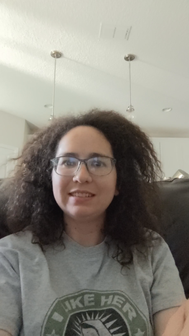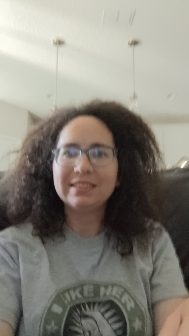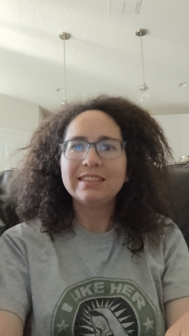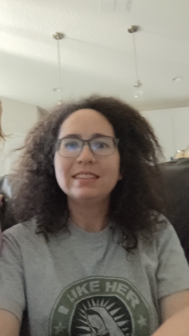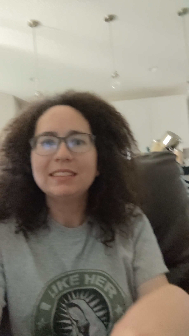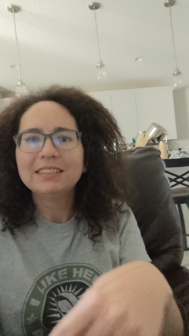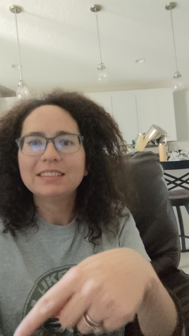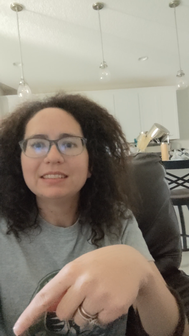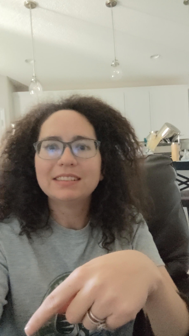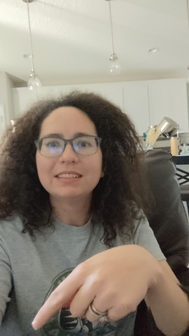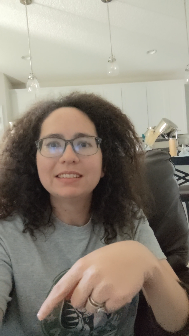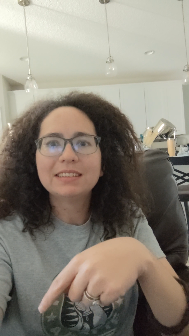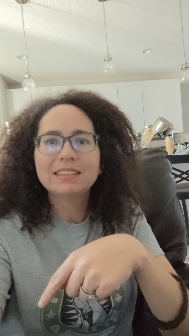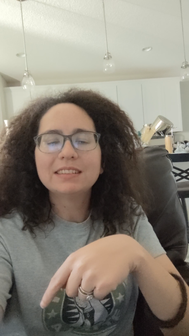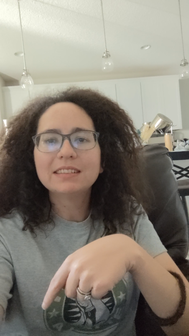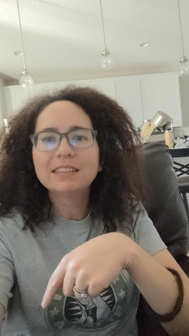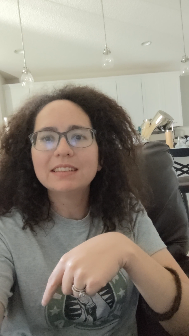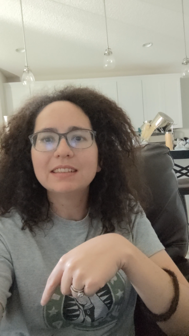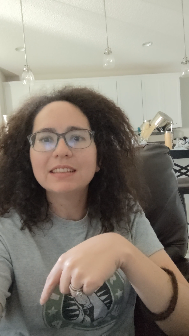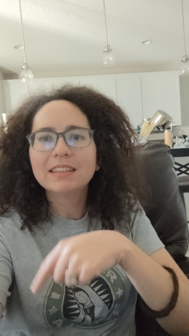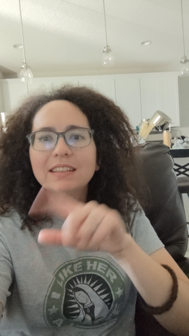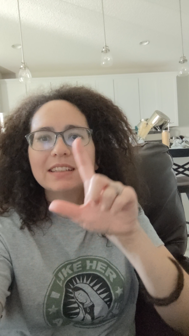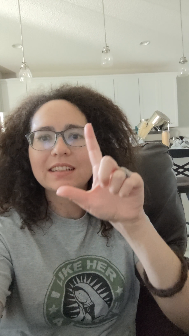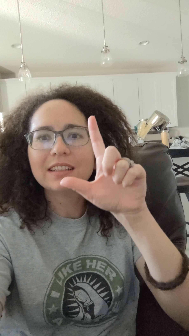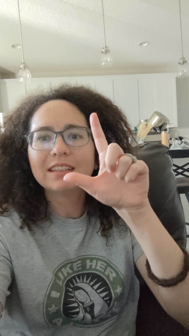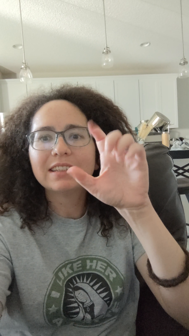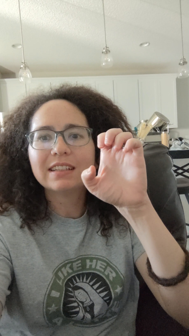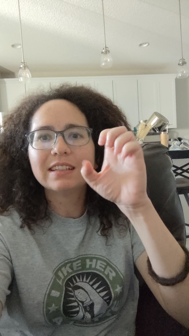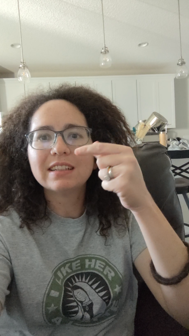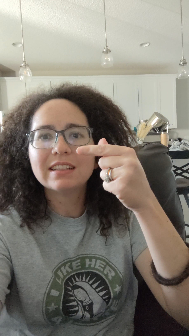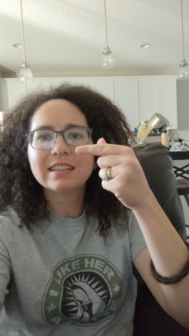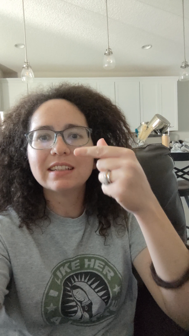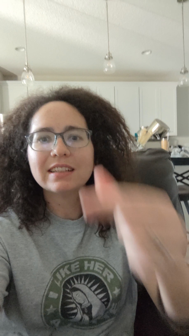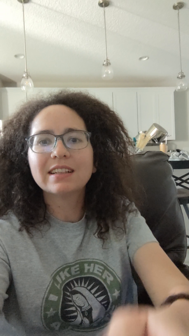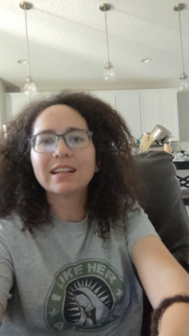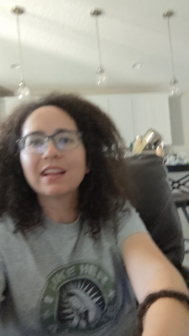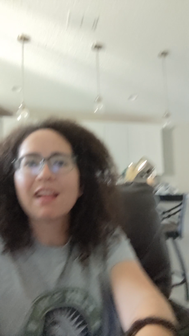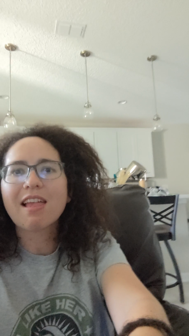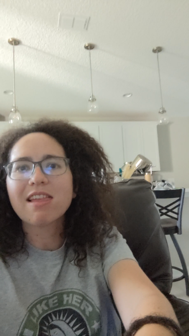leg